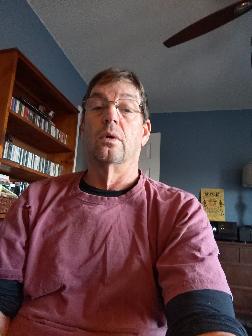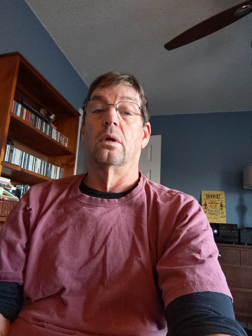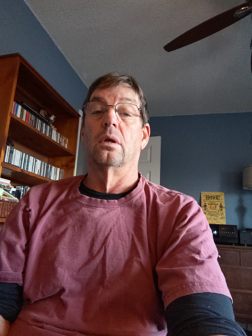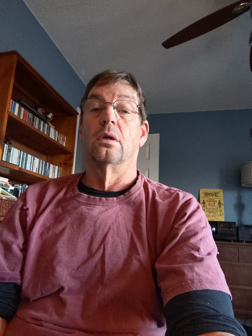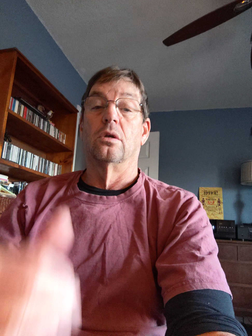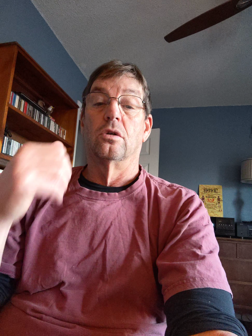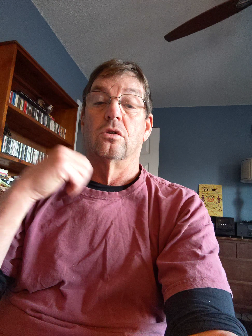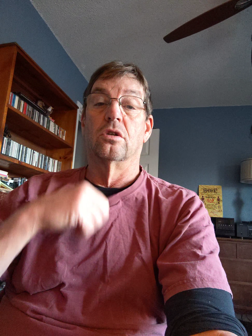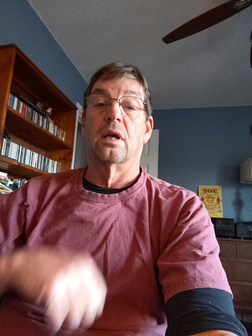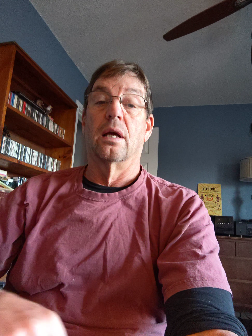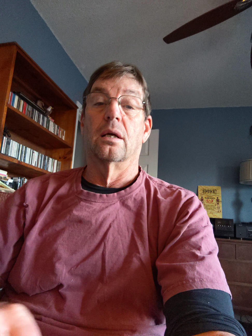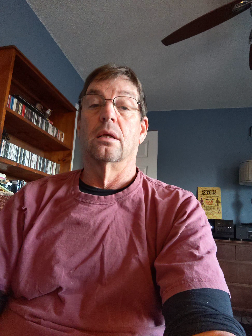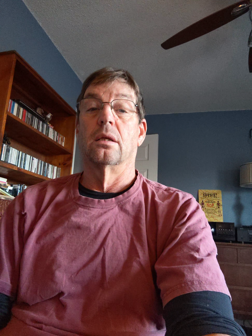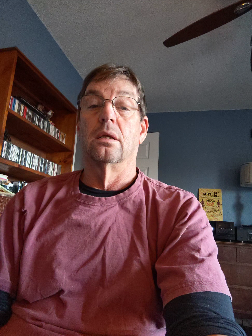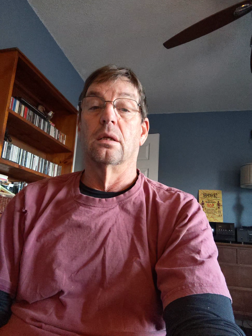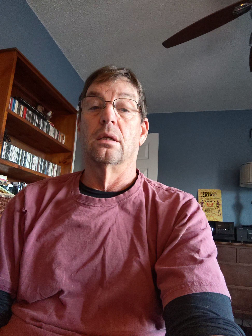jacket